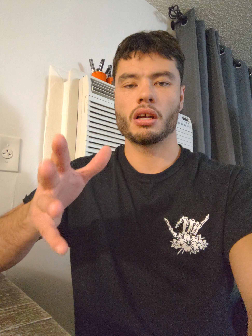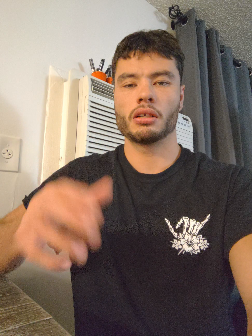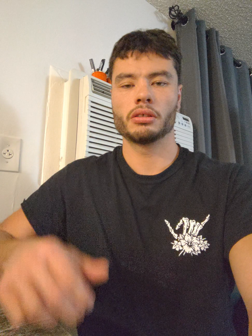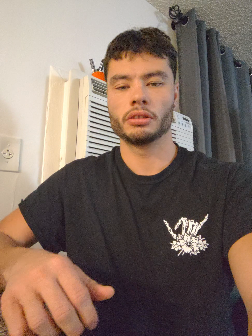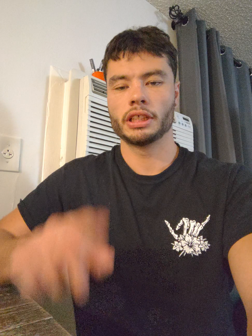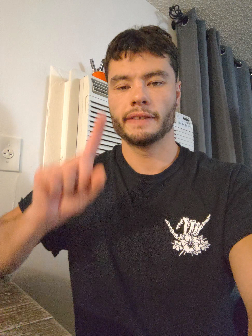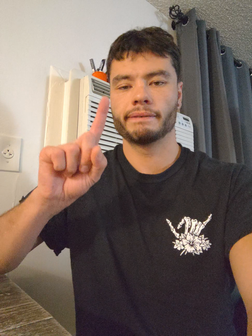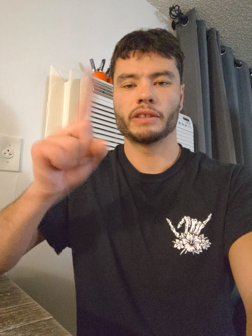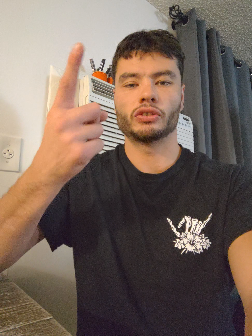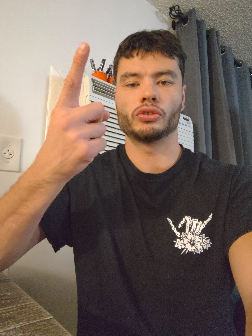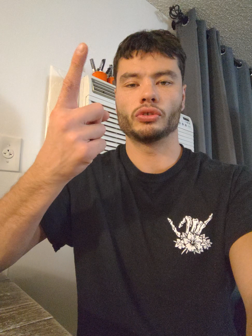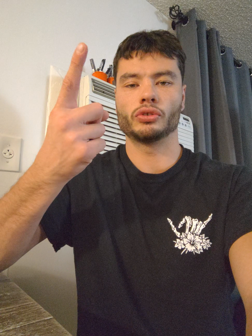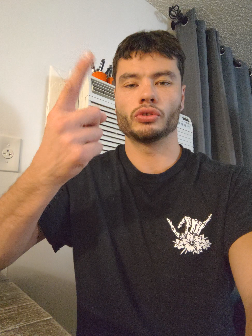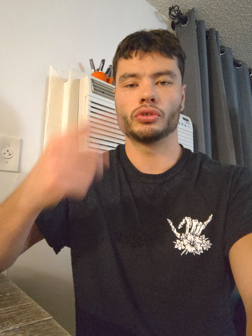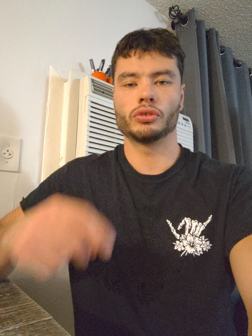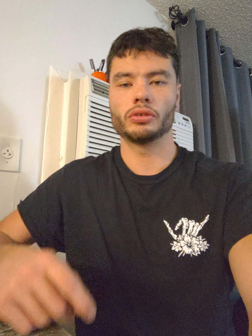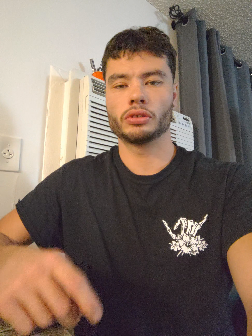first